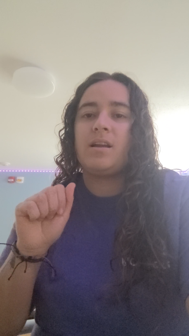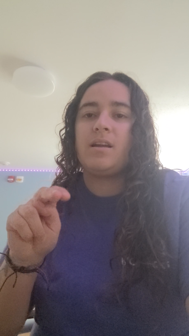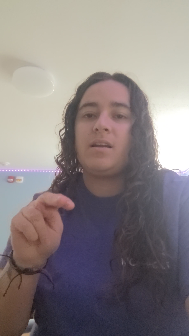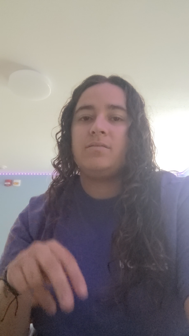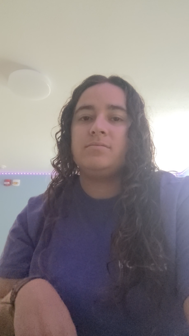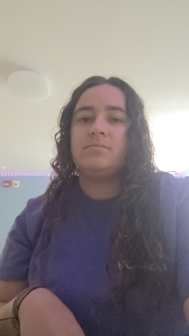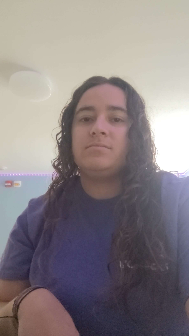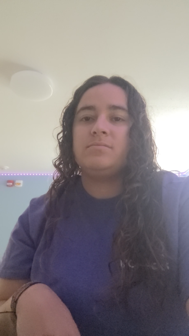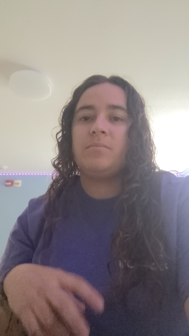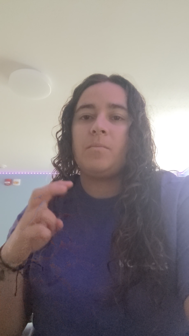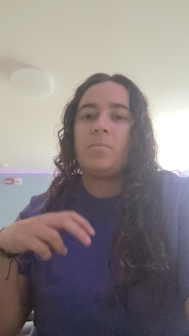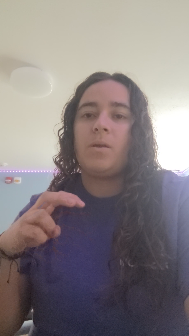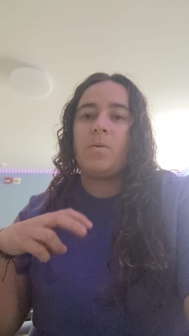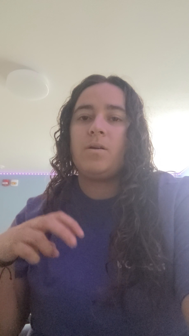potato